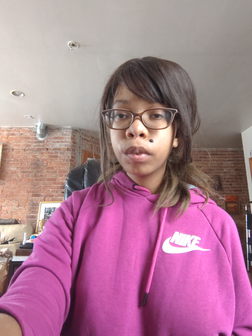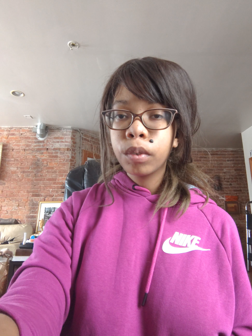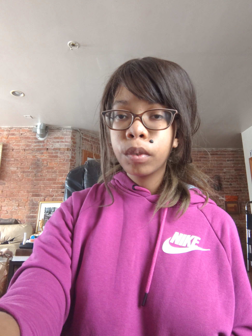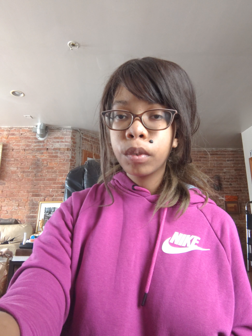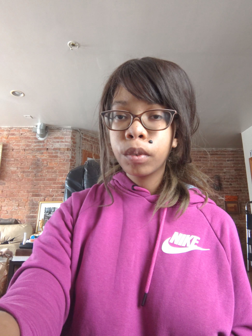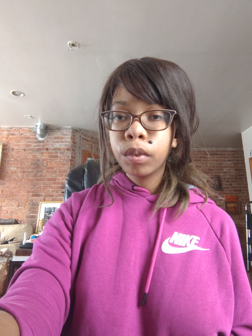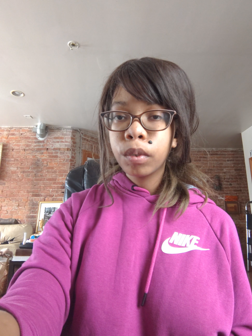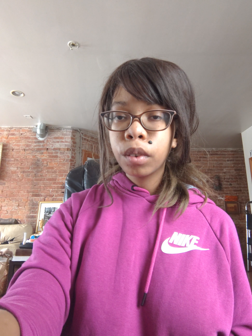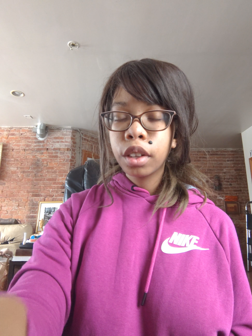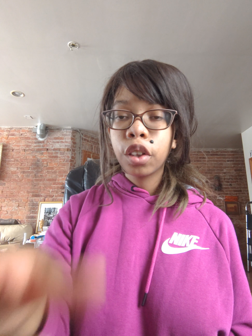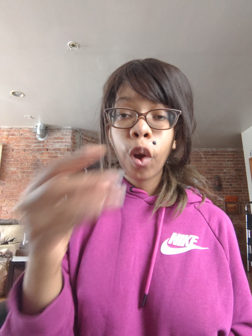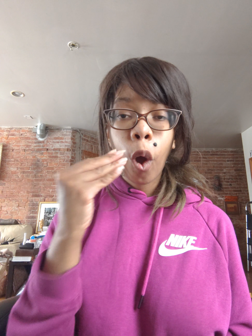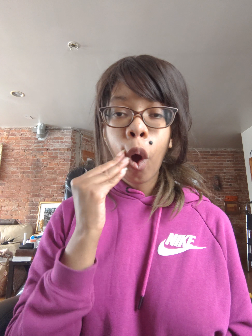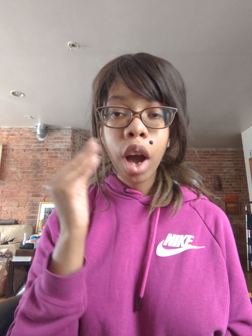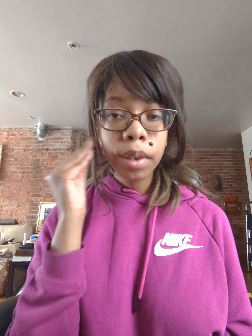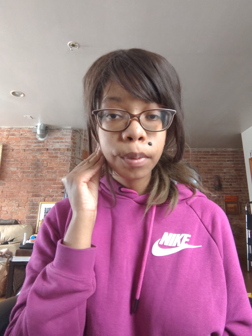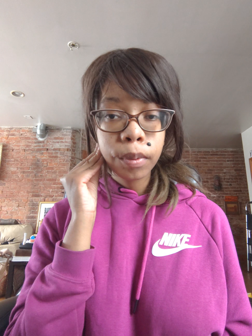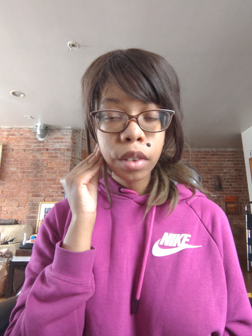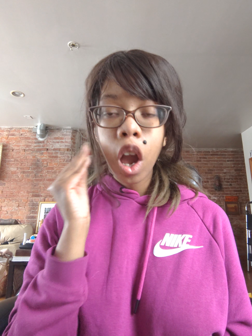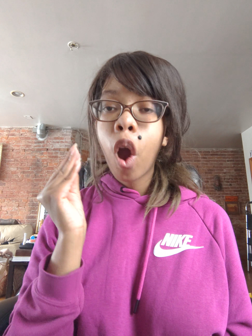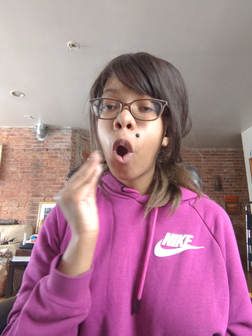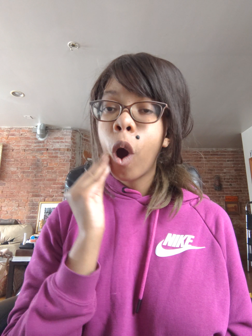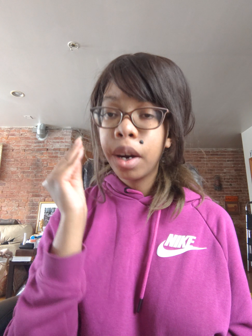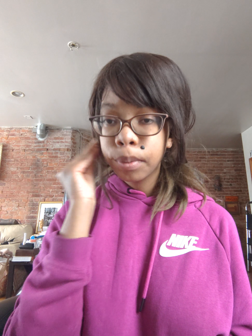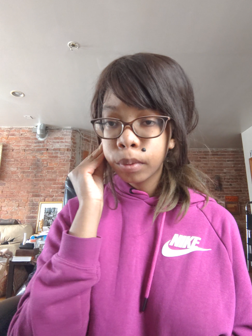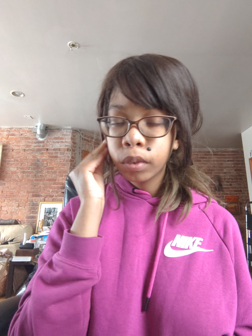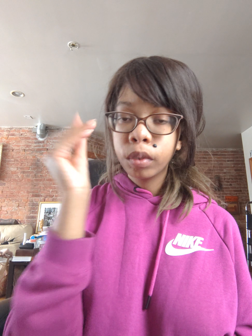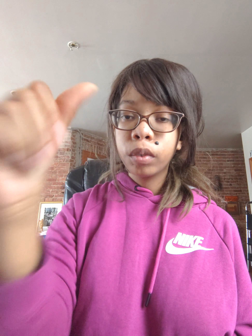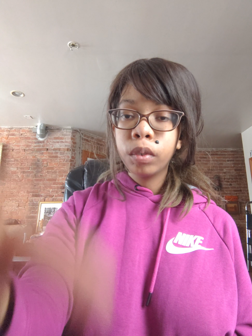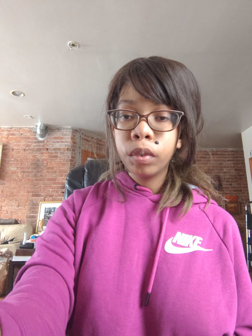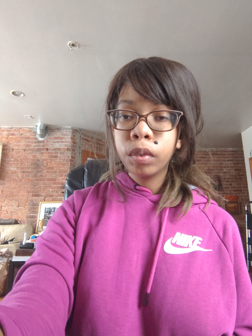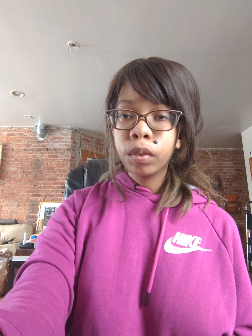home